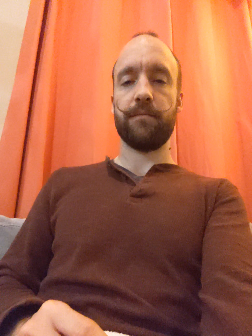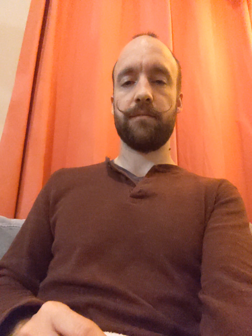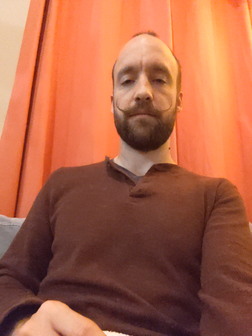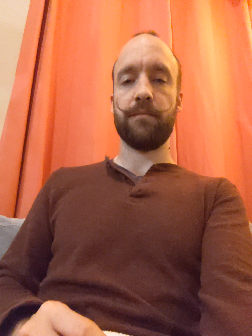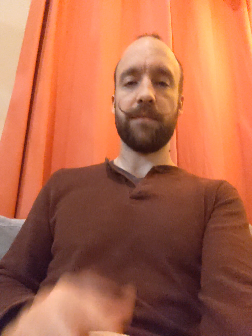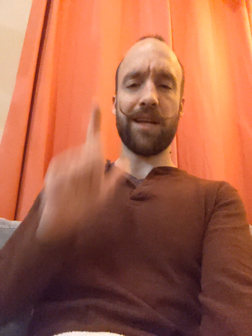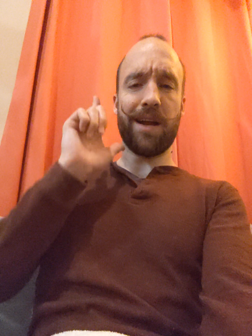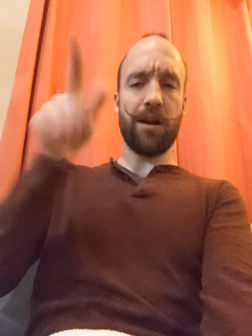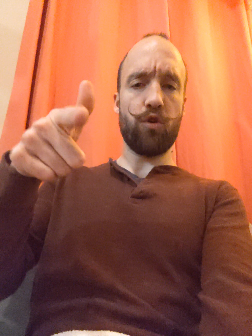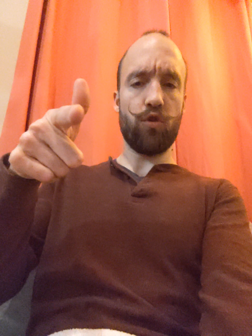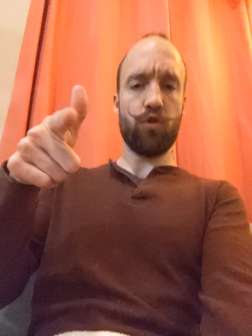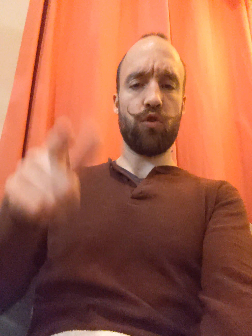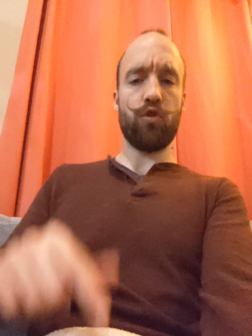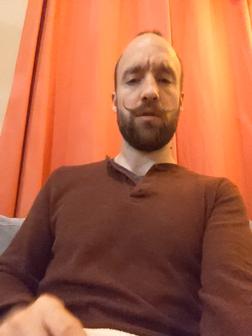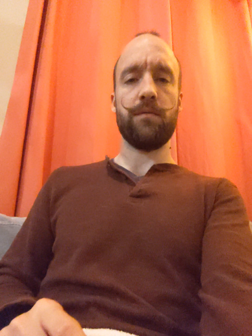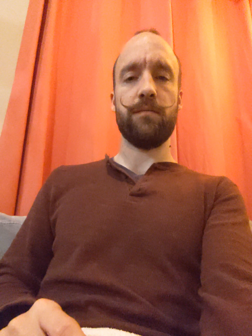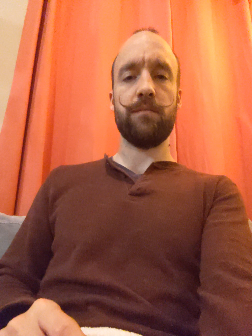later